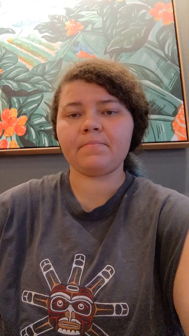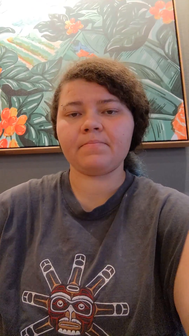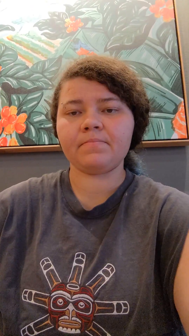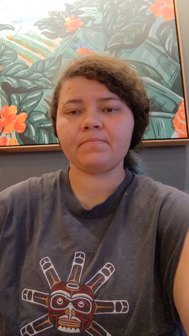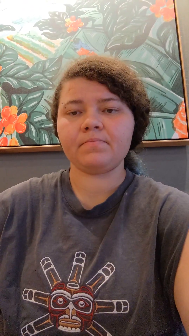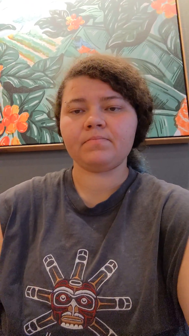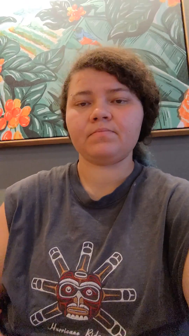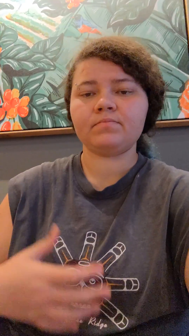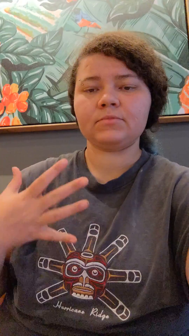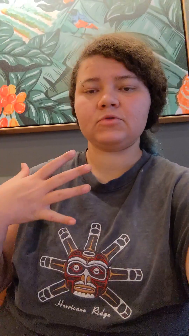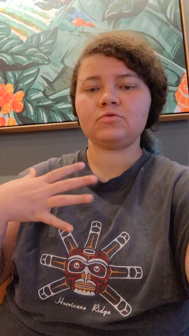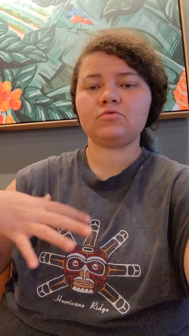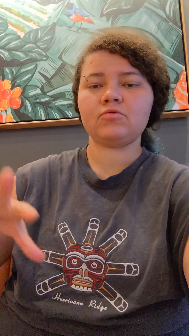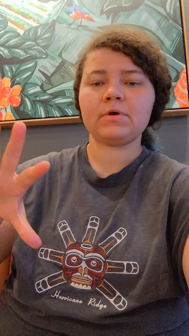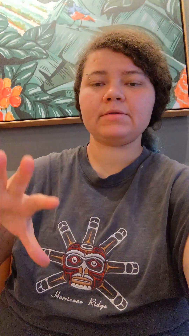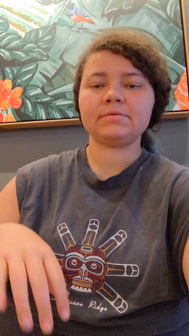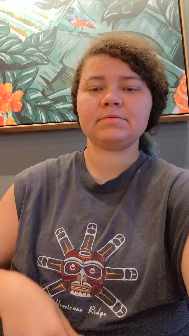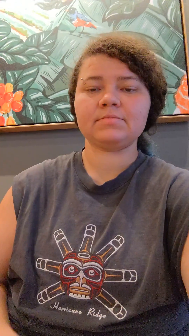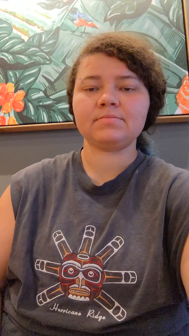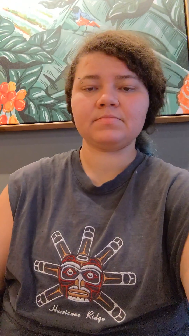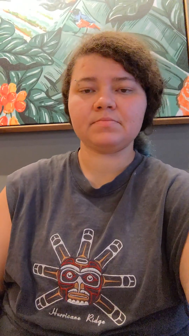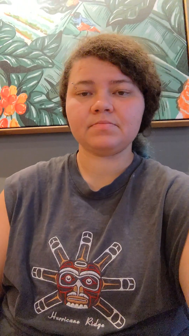dress